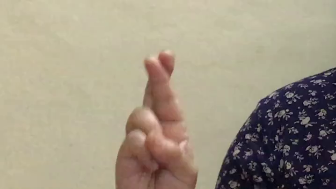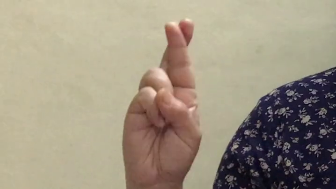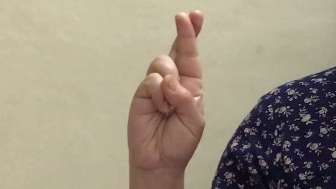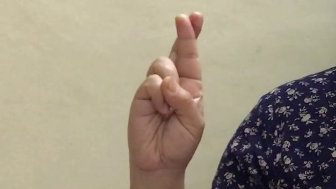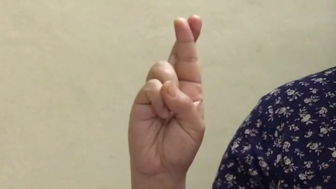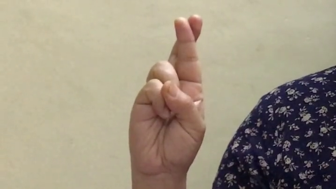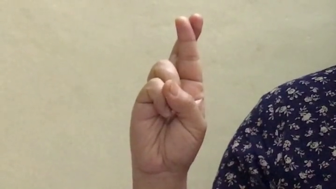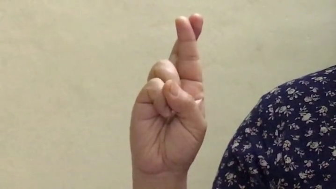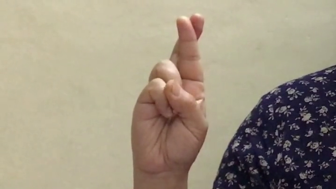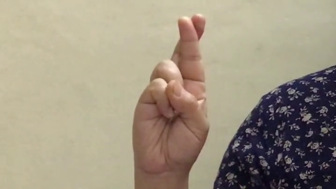र